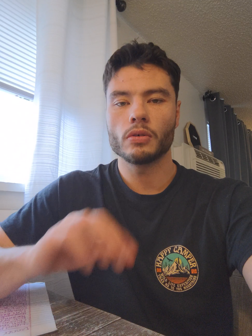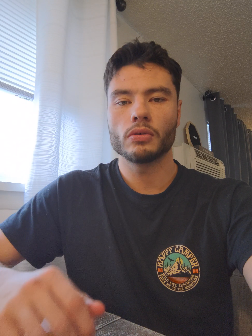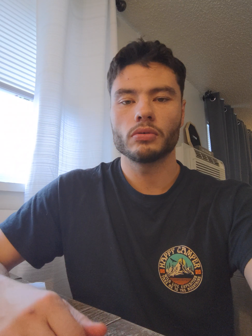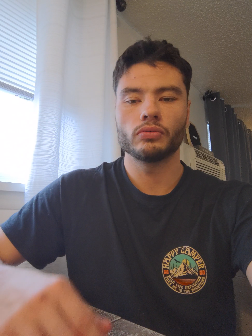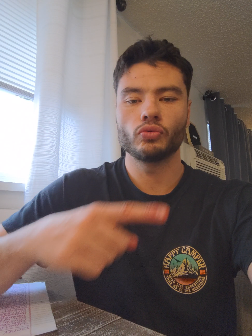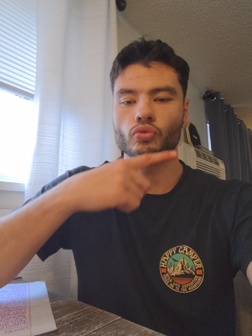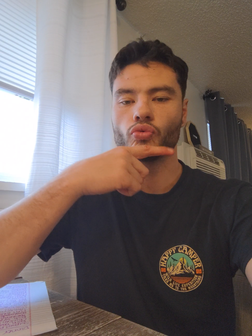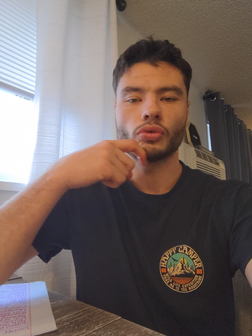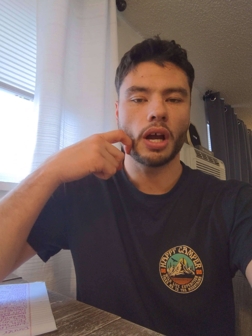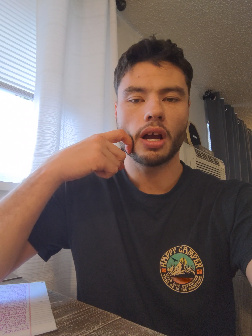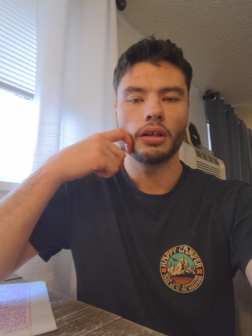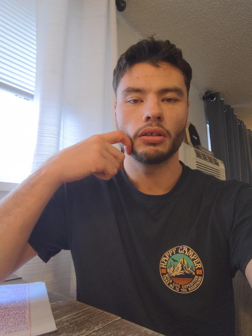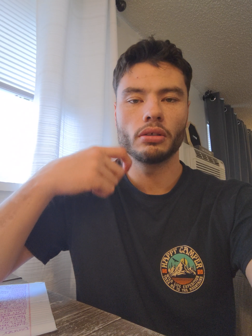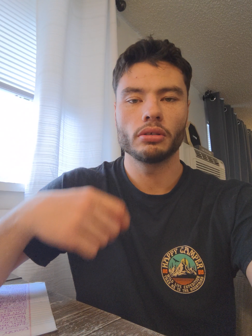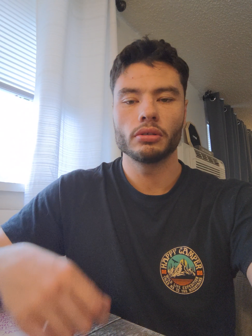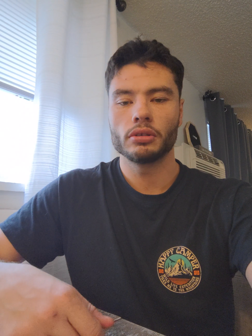dry